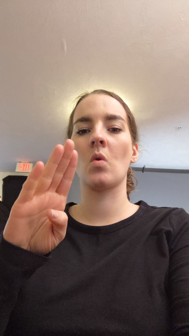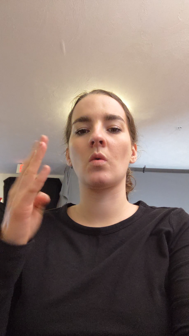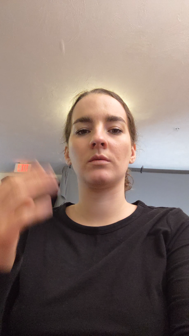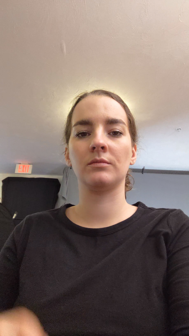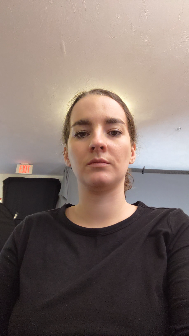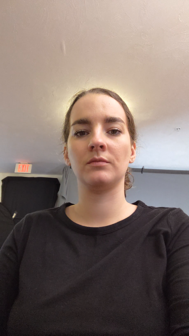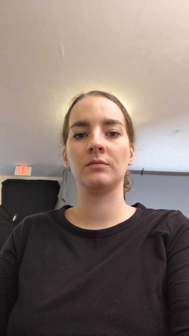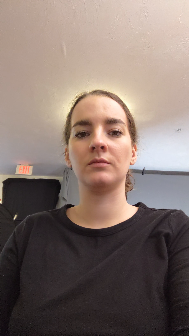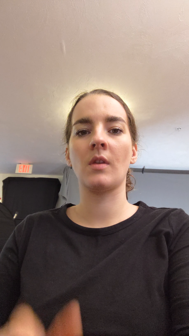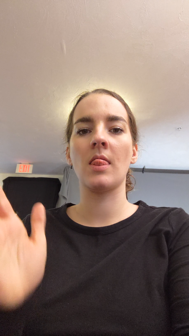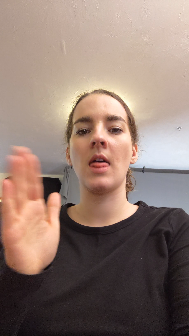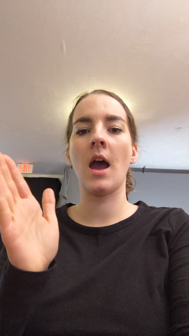clap